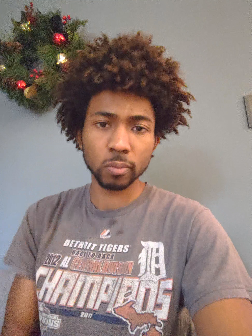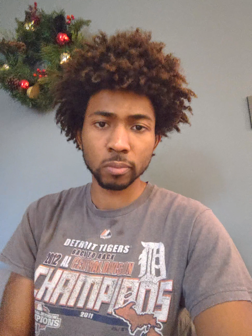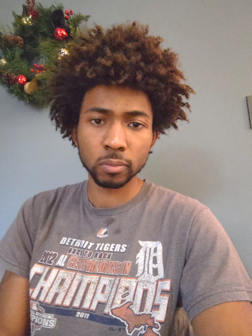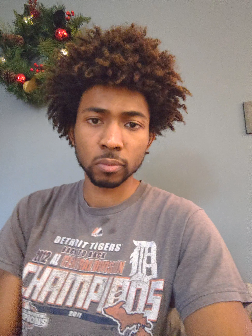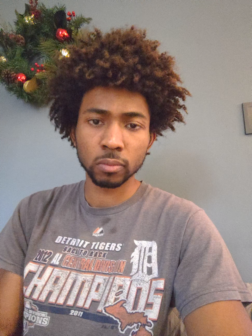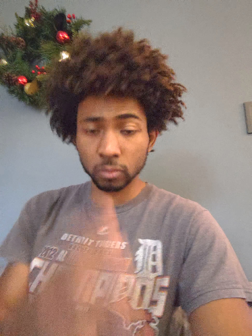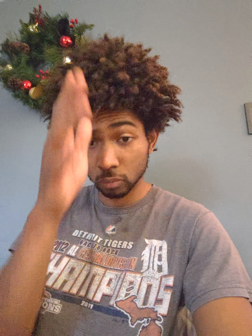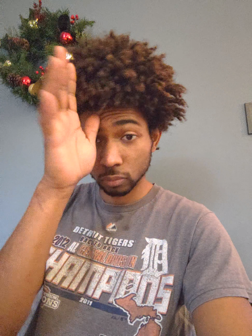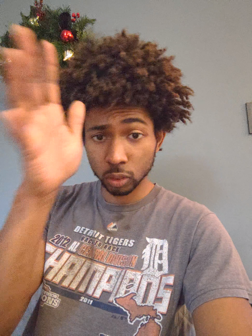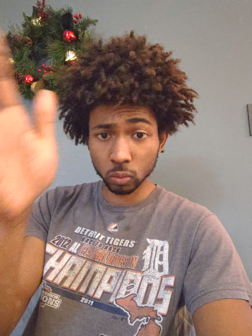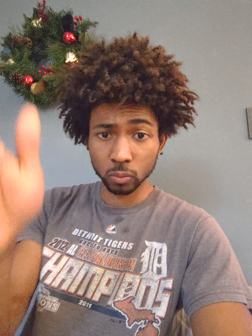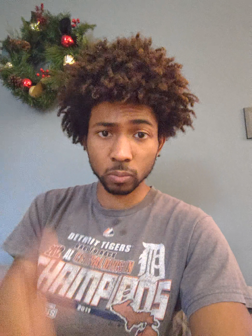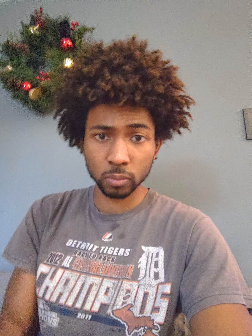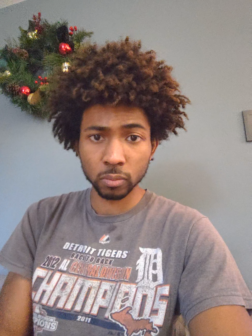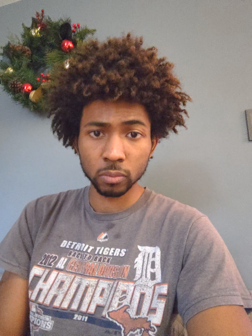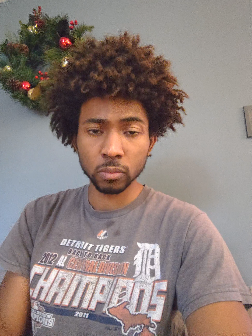grandpa